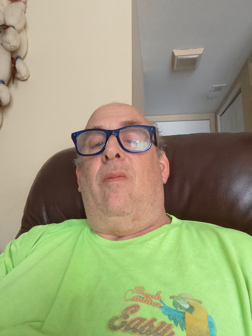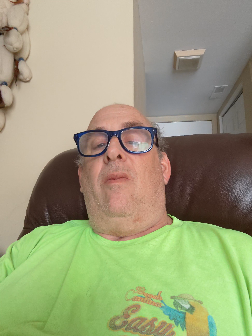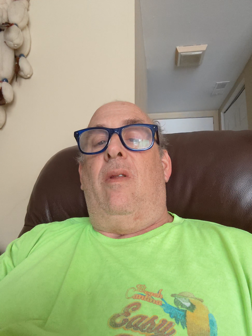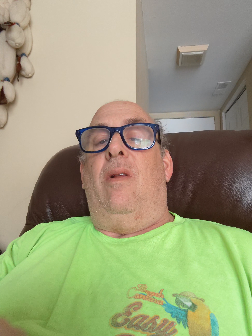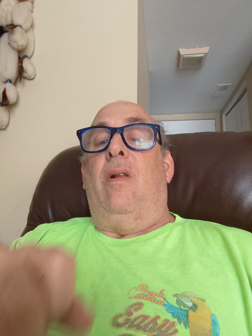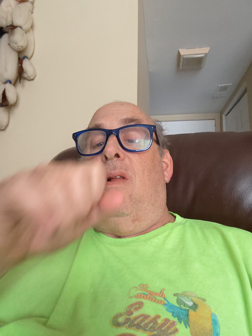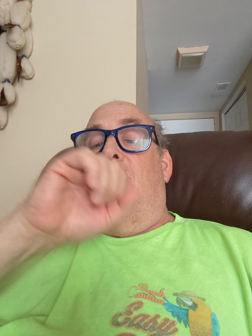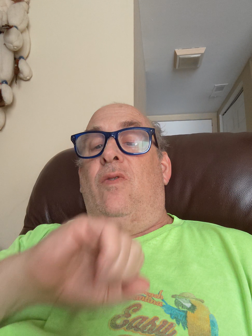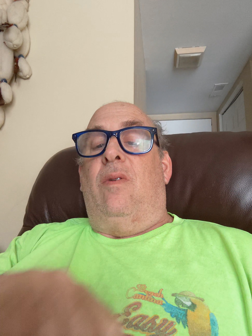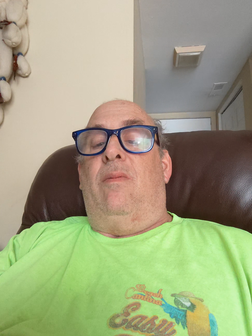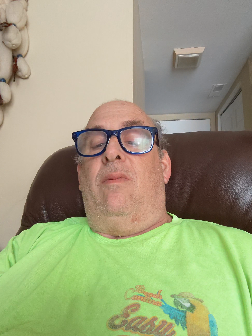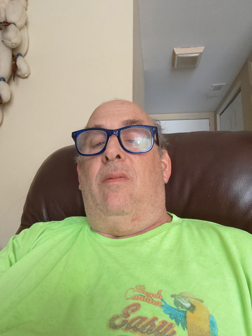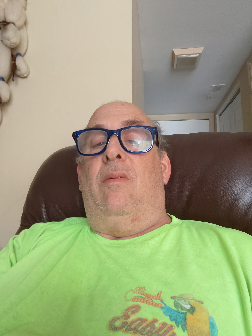ice cream